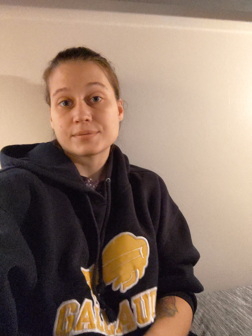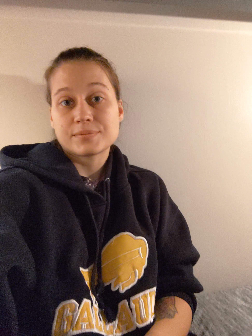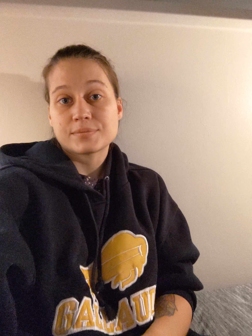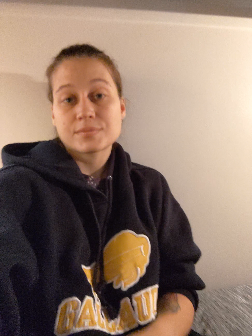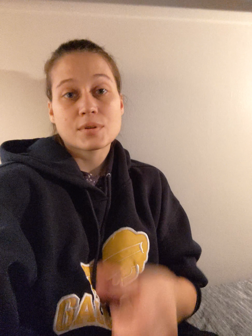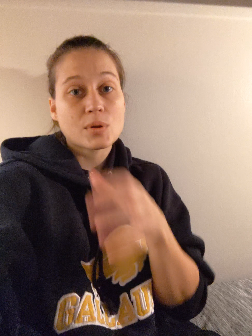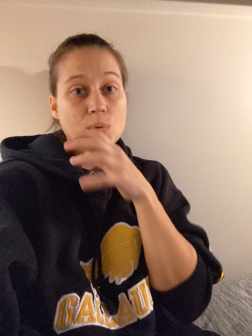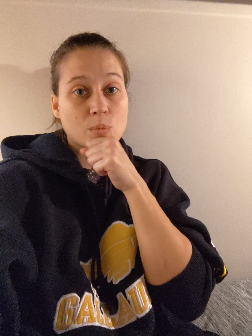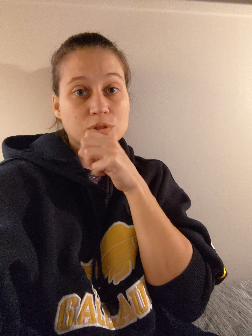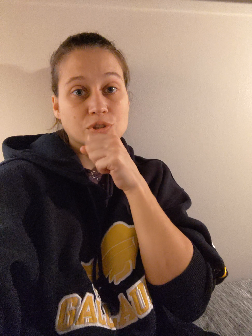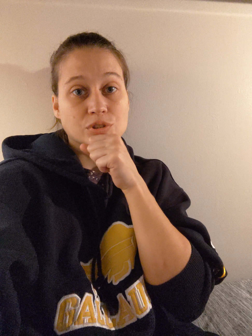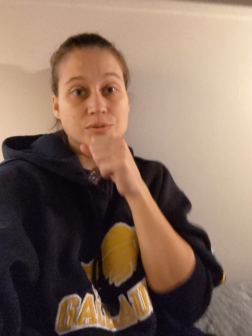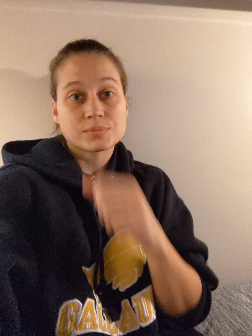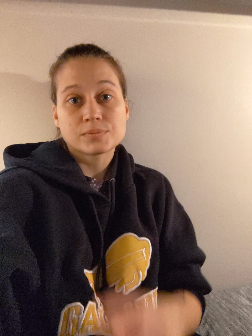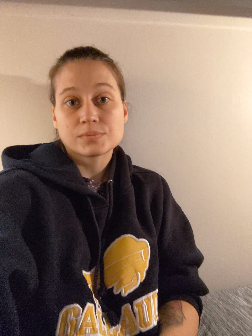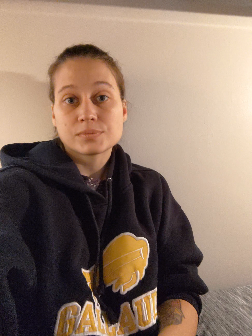orange